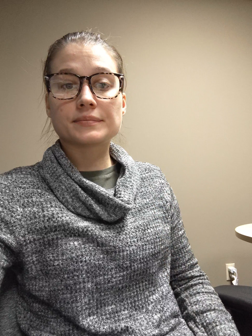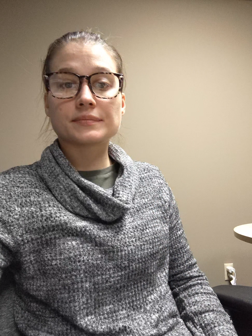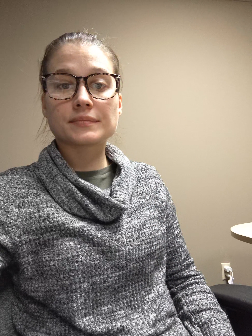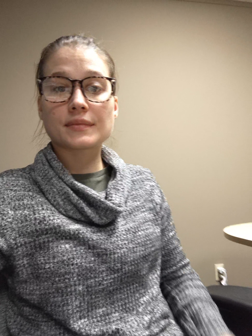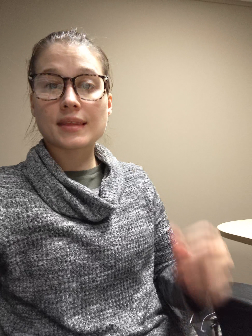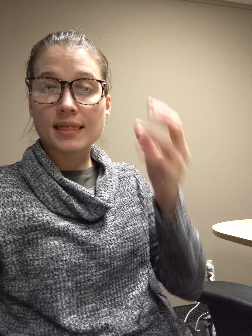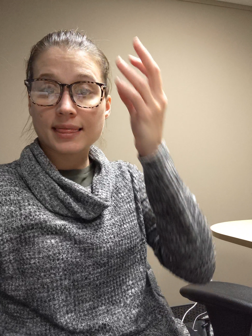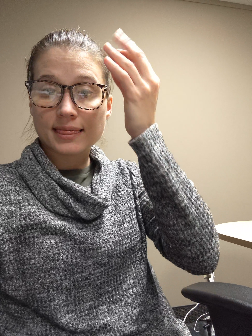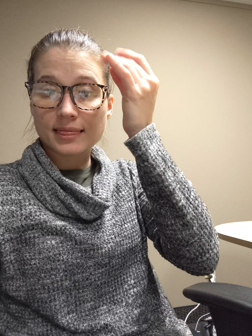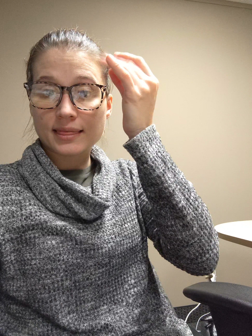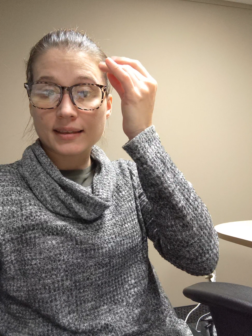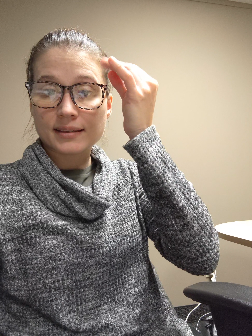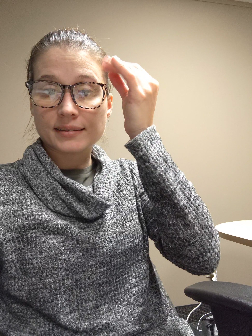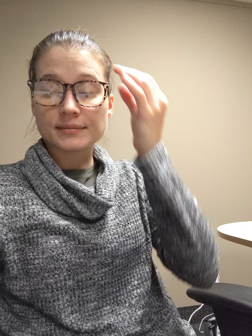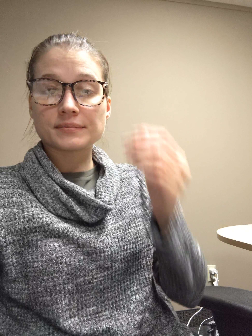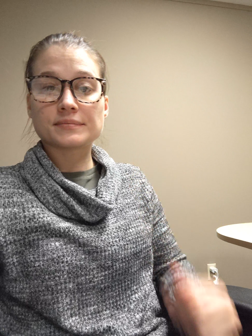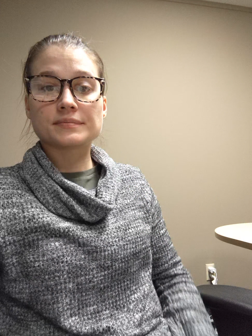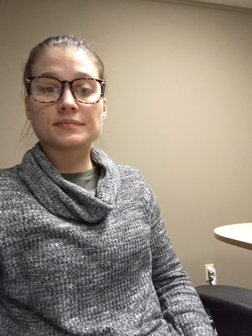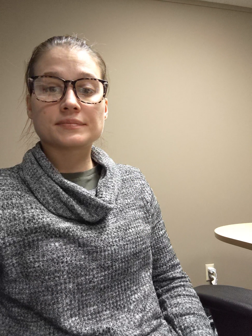think